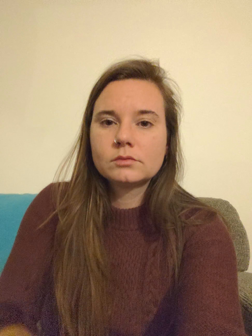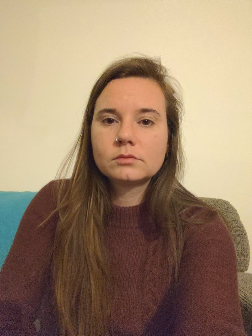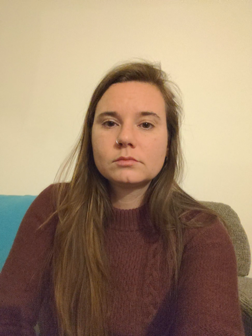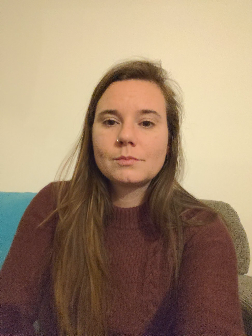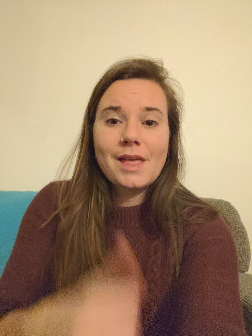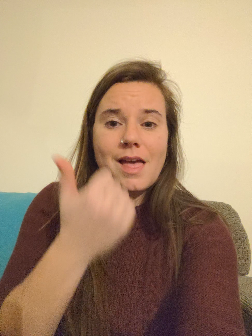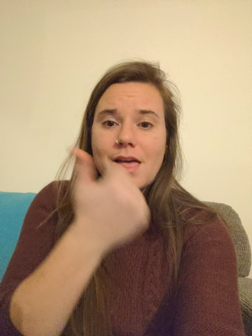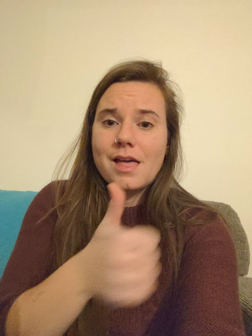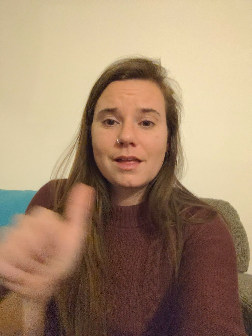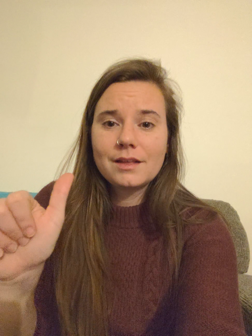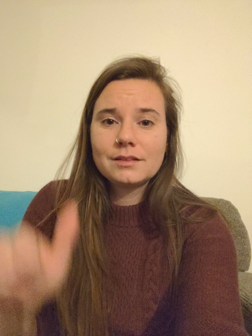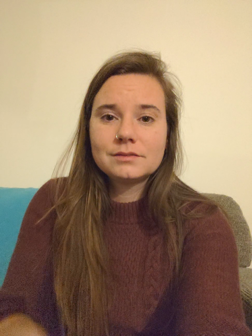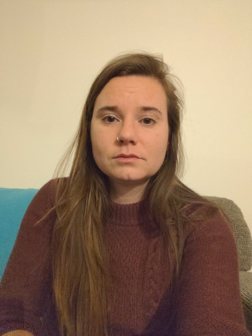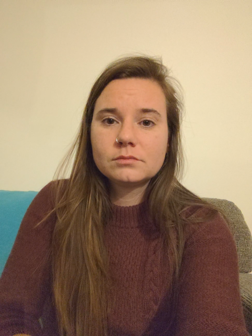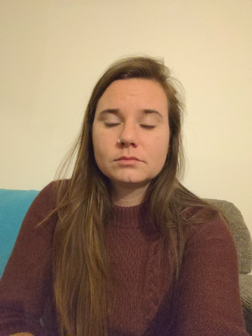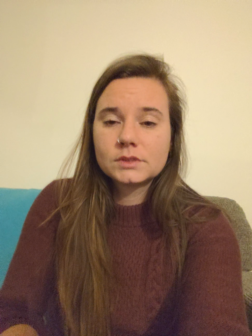any